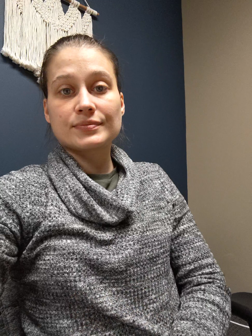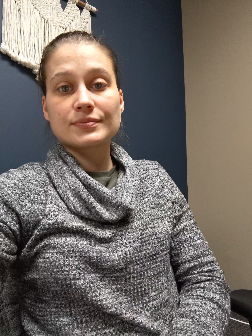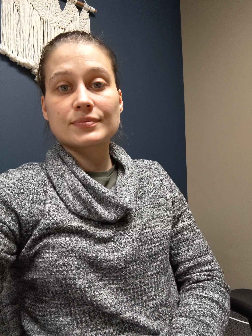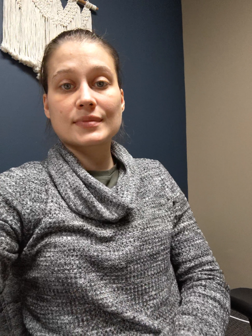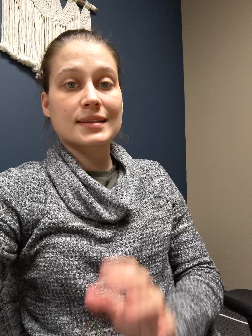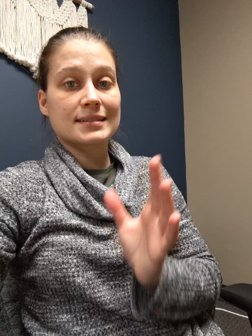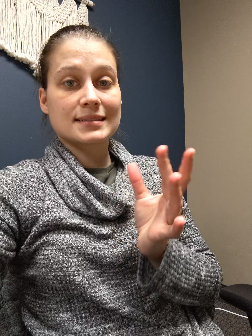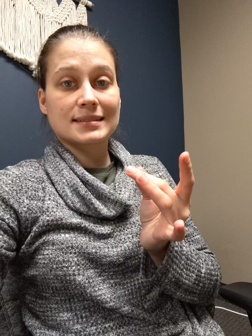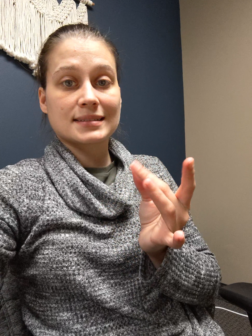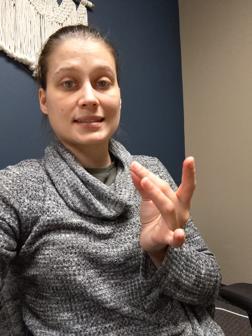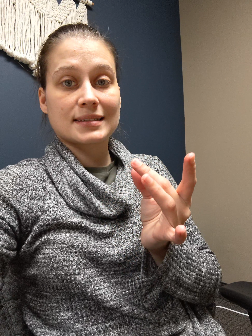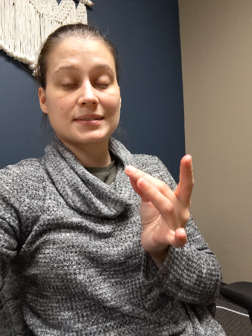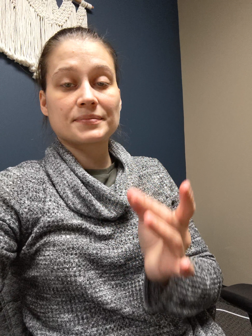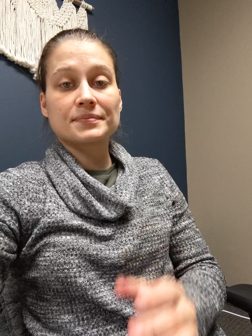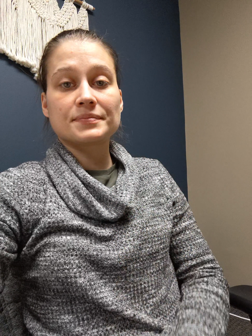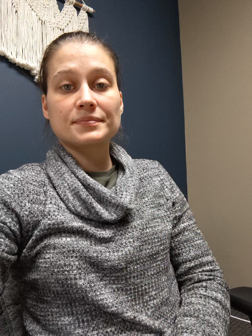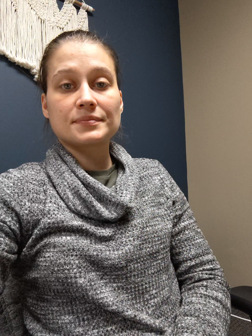sticky